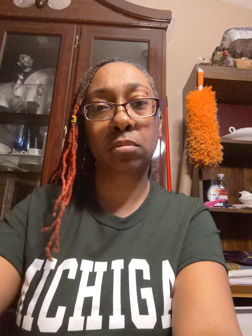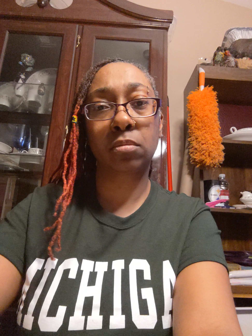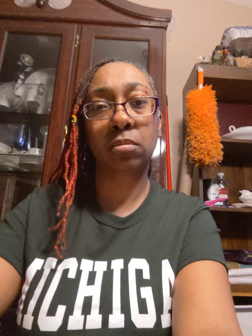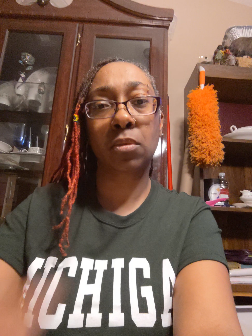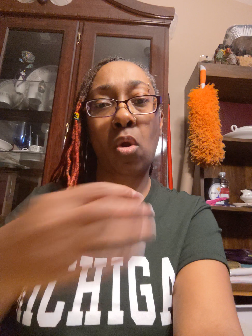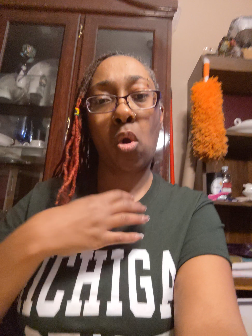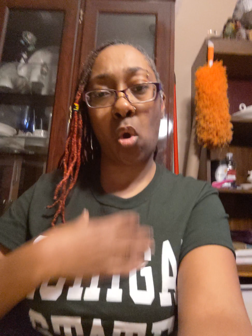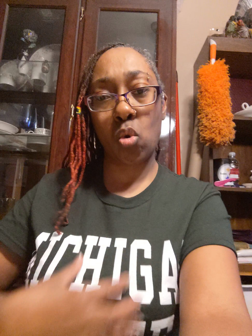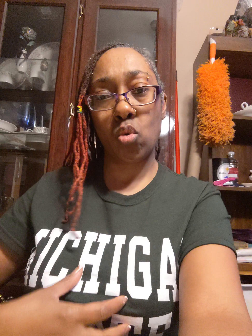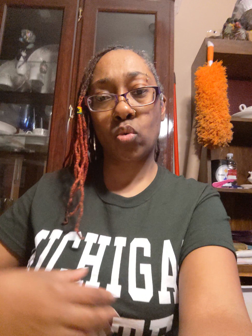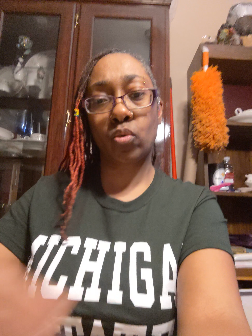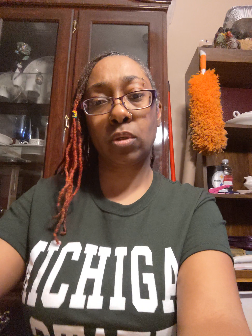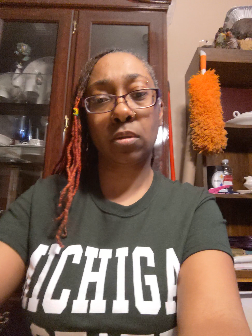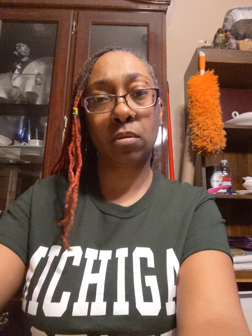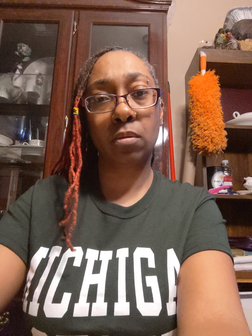hungry